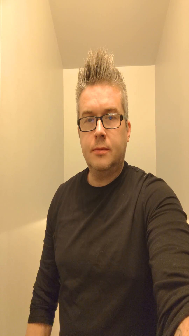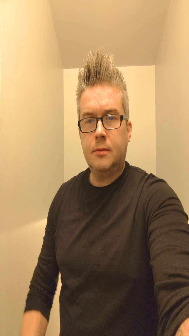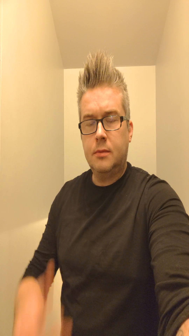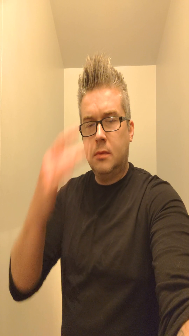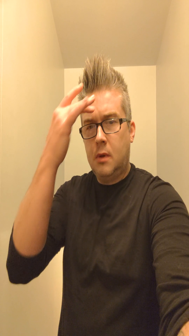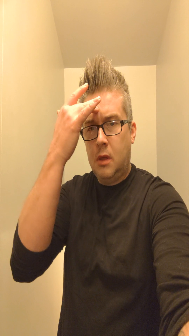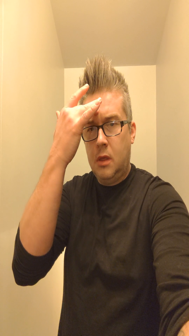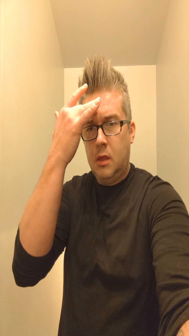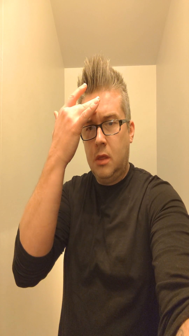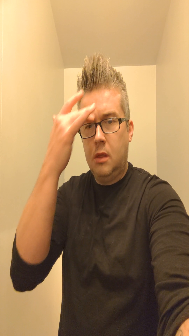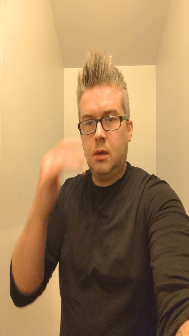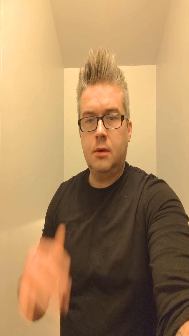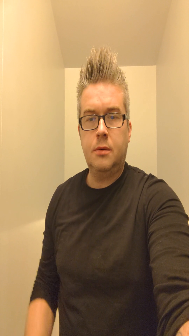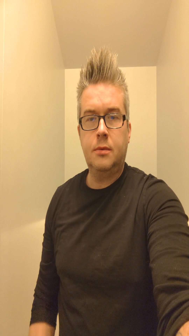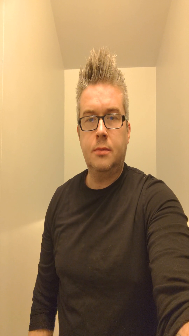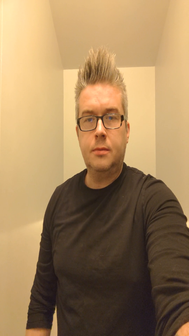sick